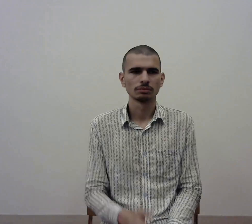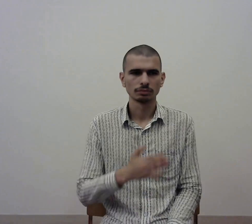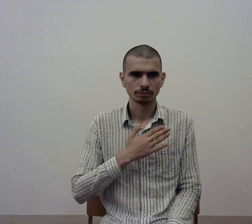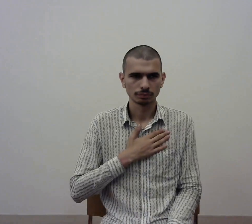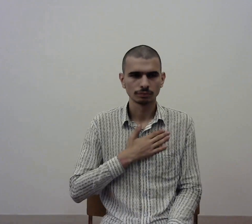mən